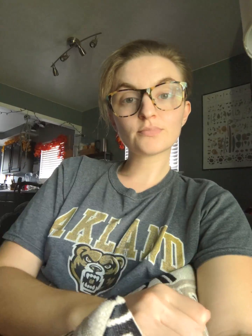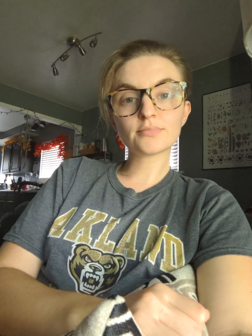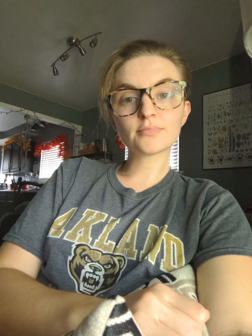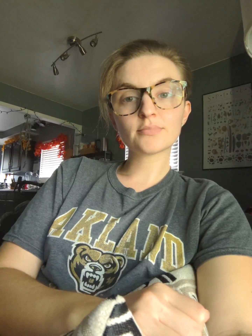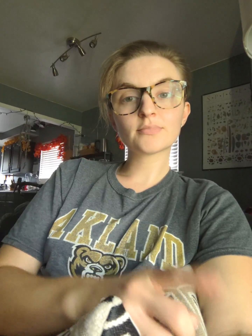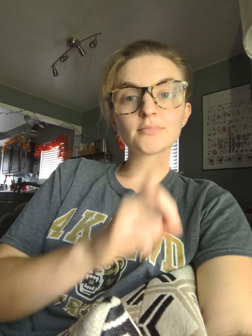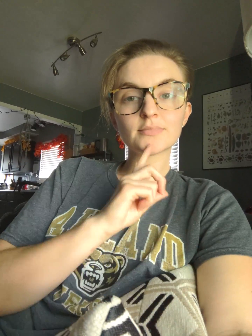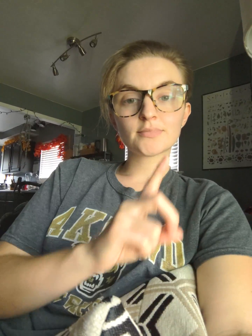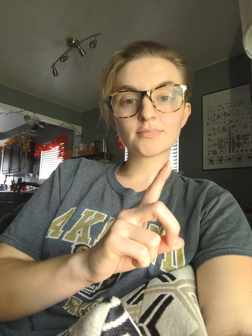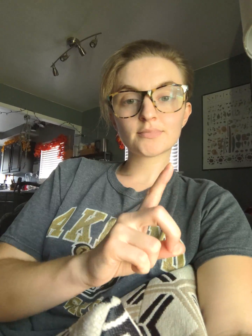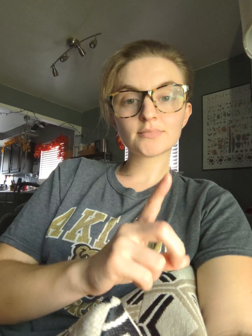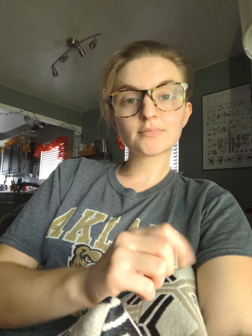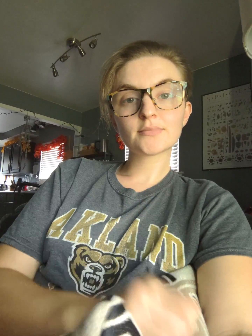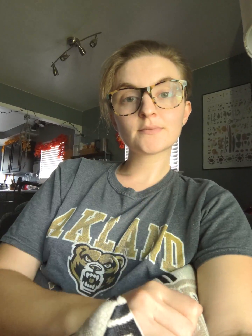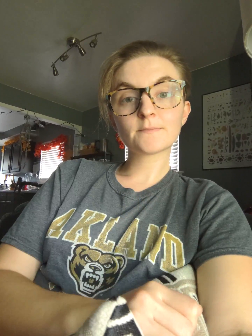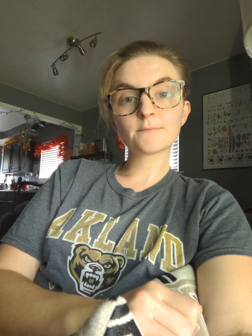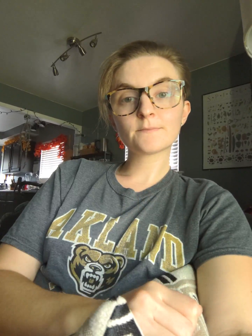is